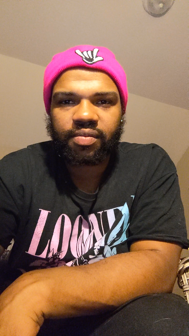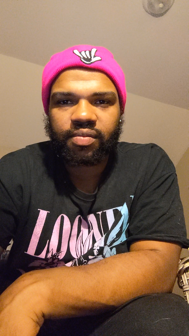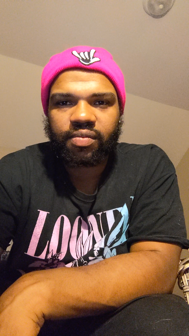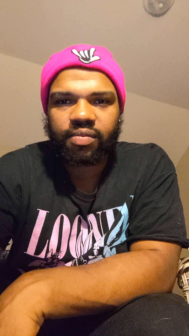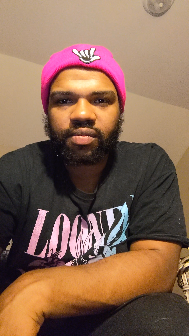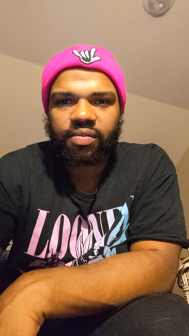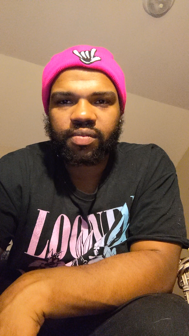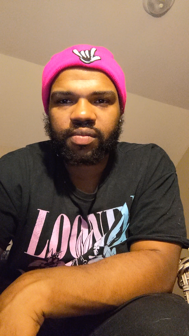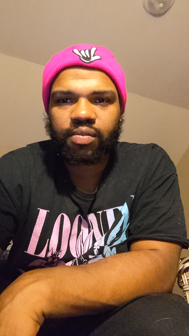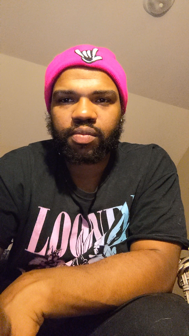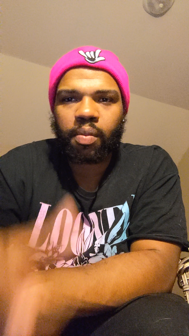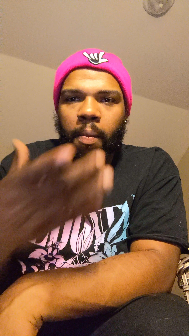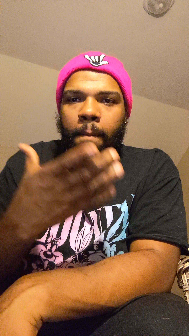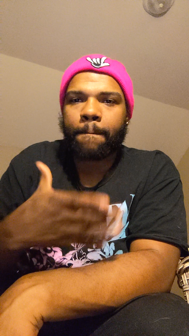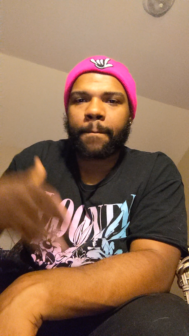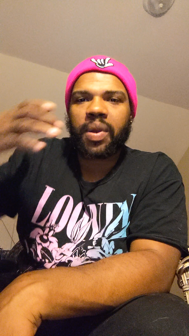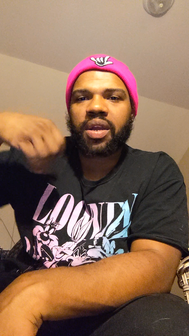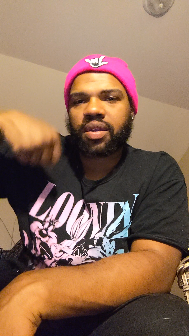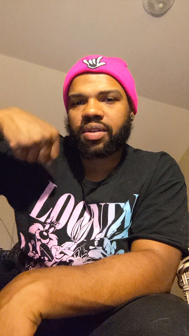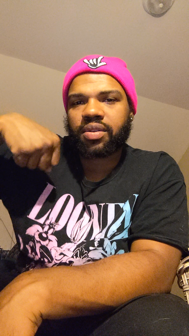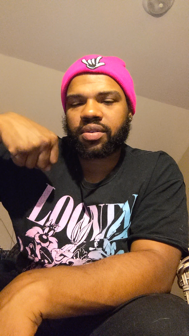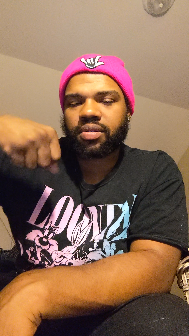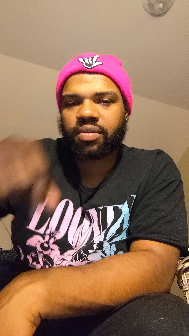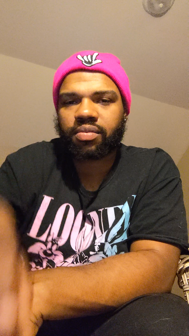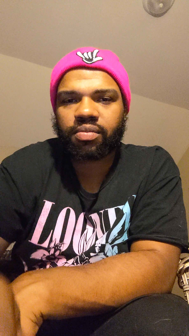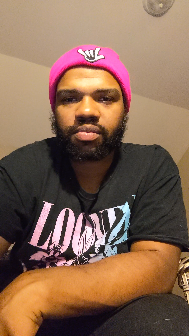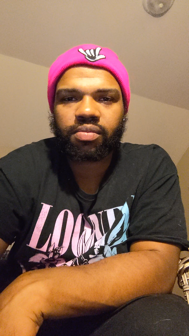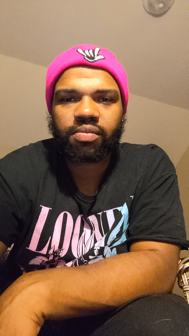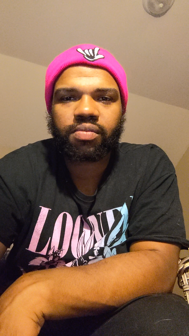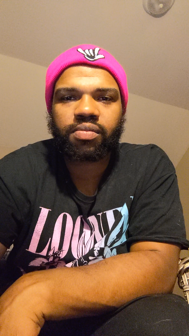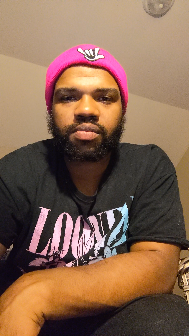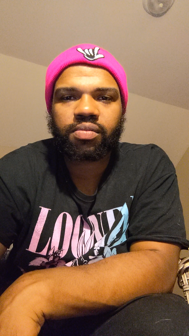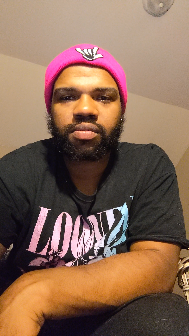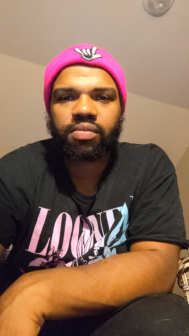bucket